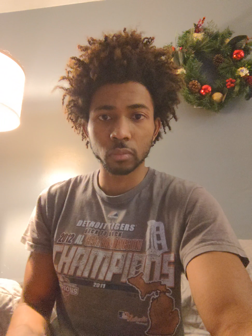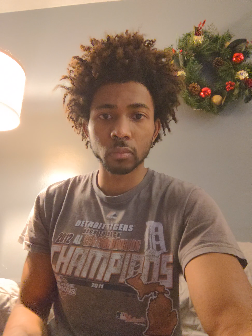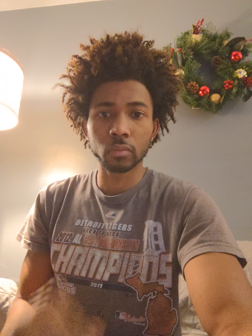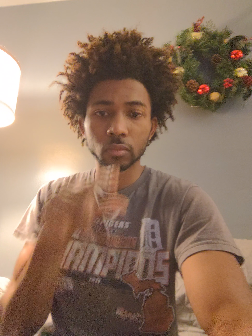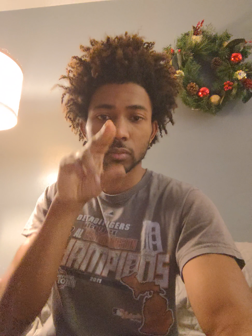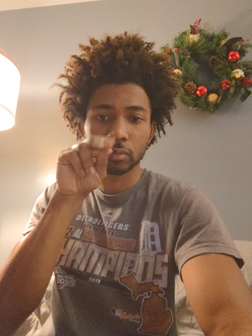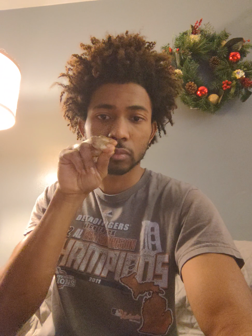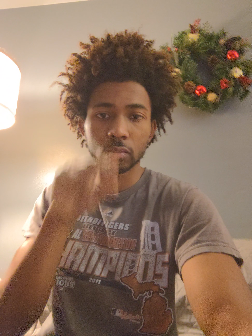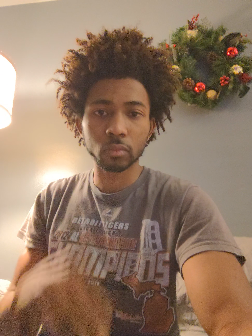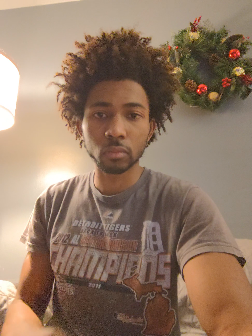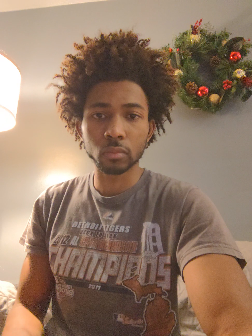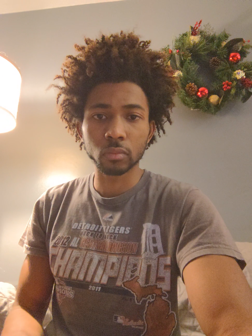duck